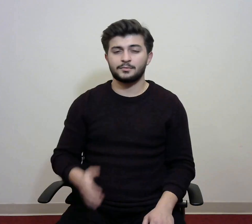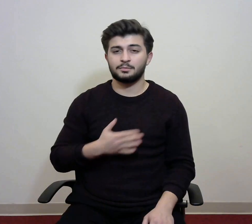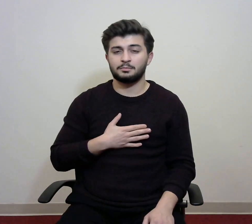mənim